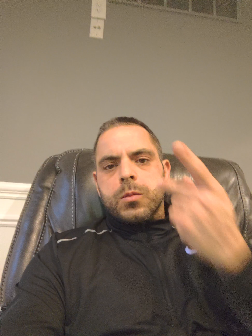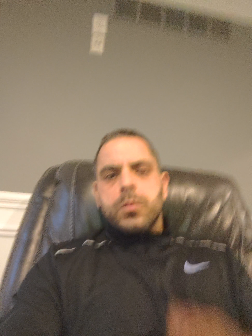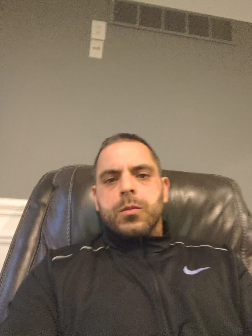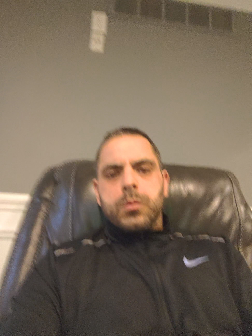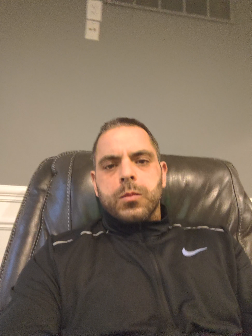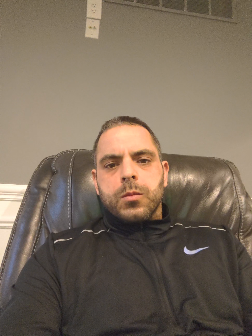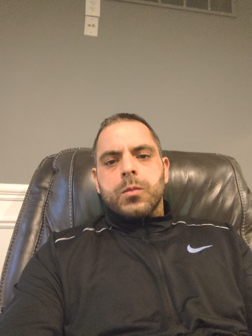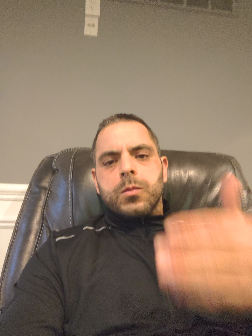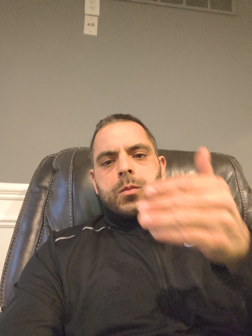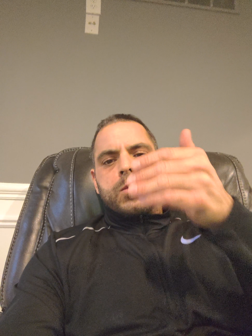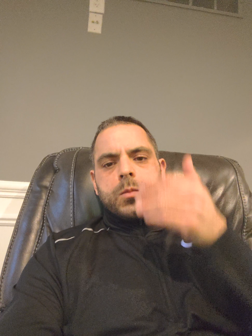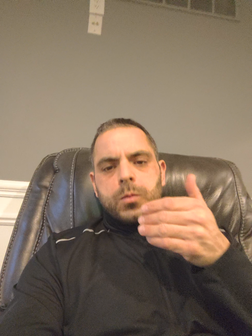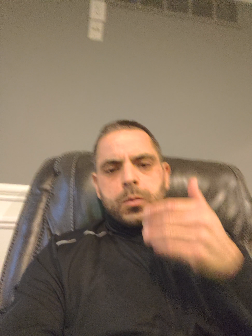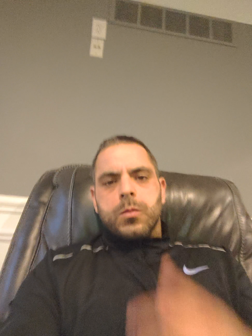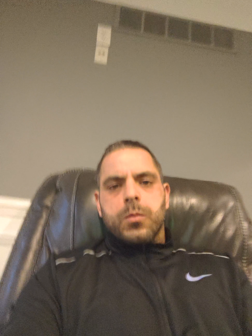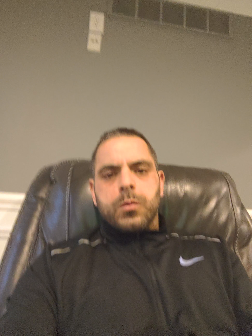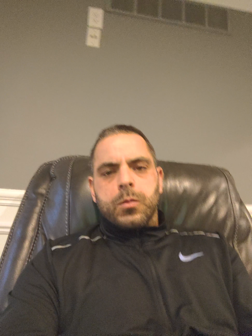before